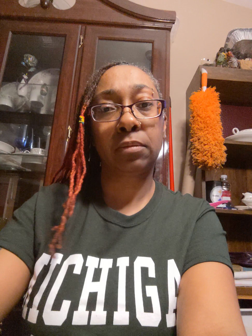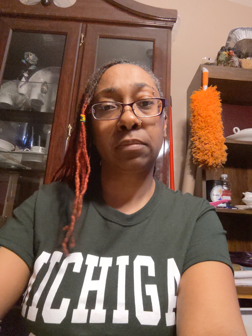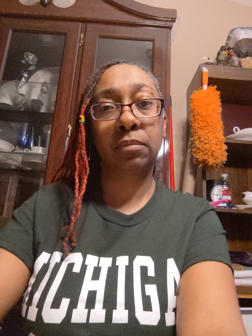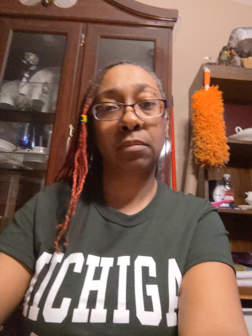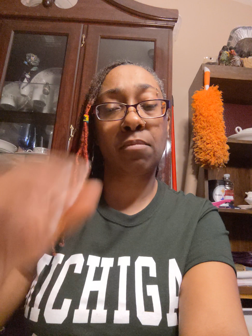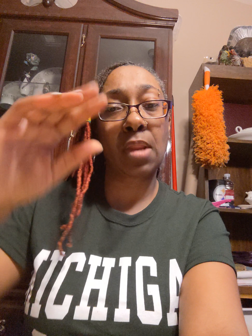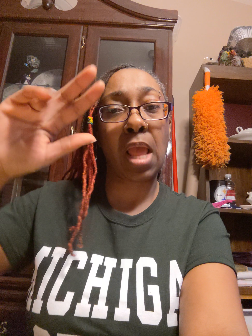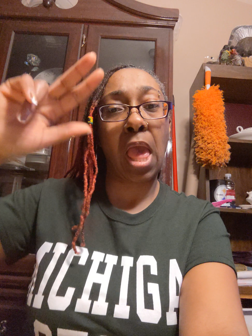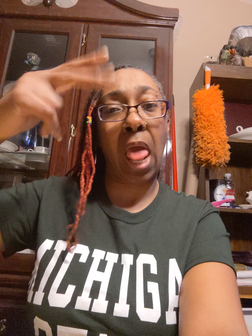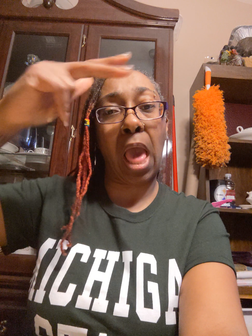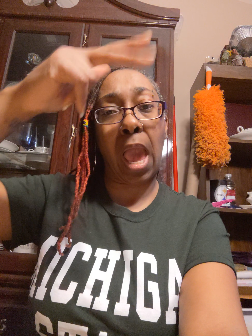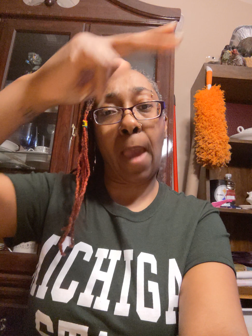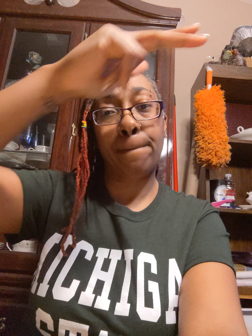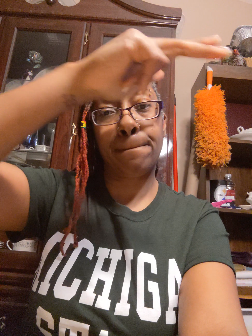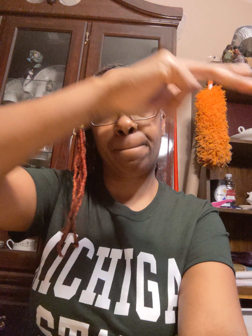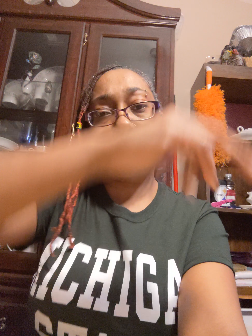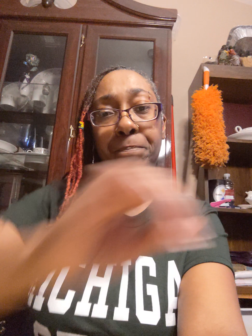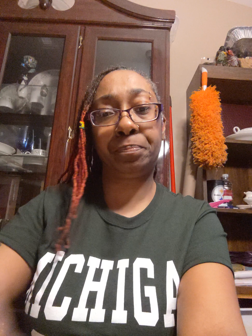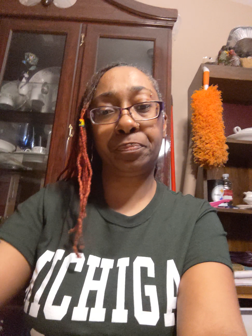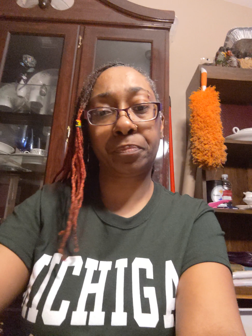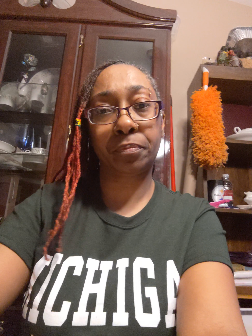helicopter